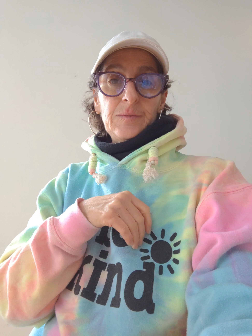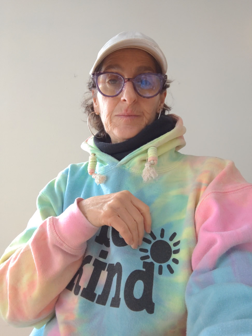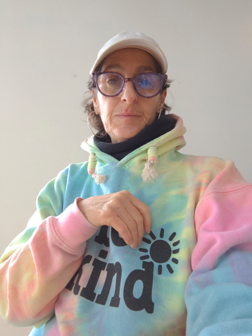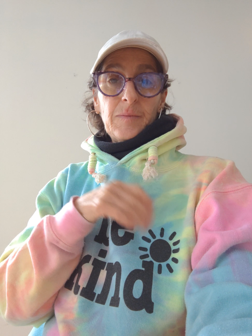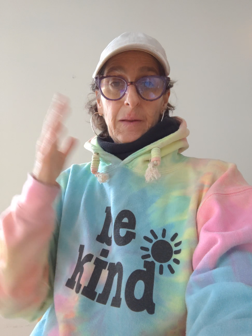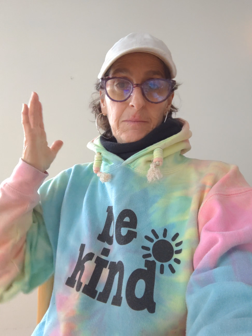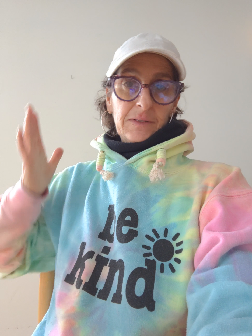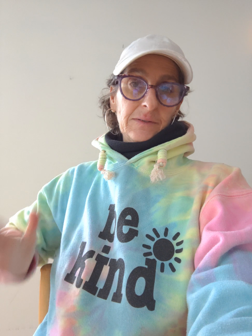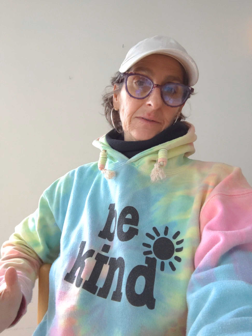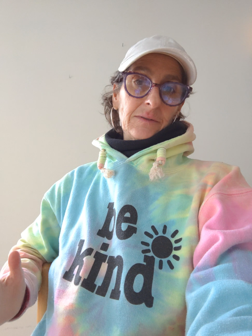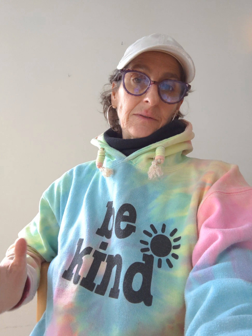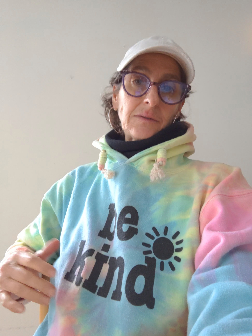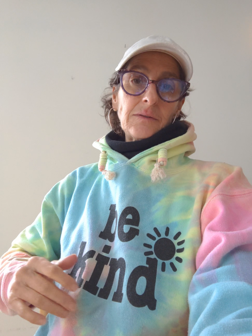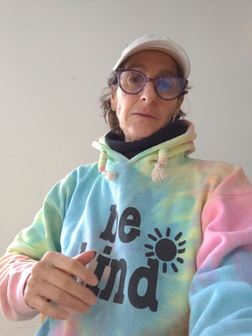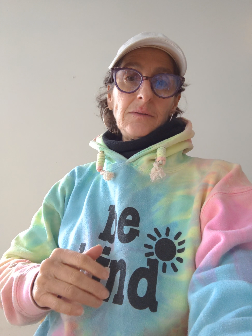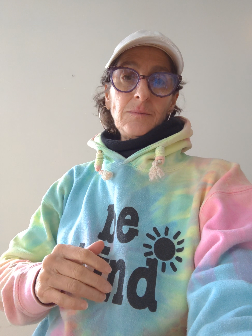beside